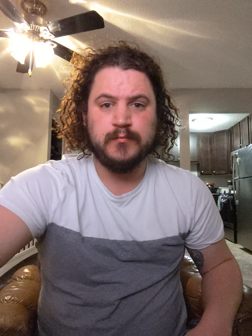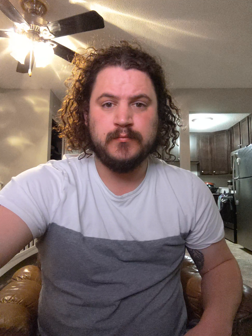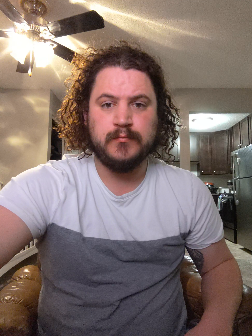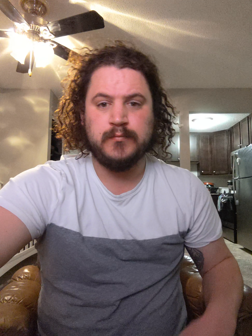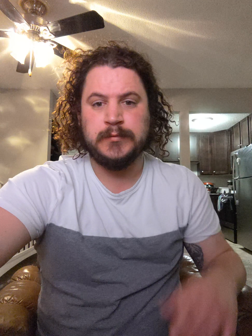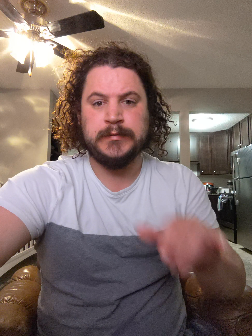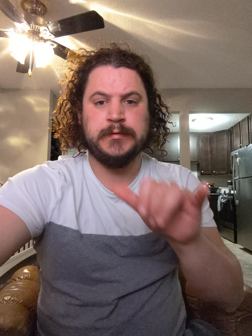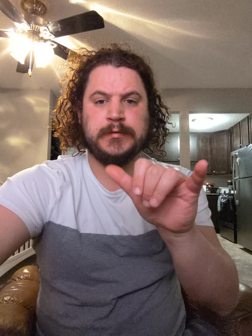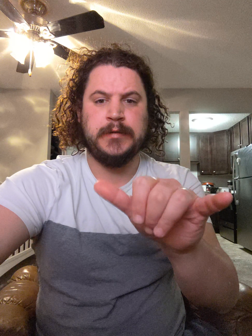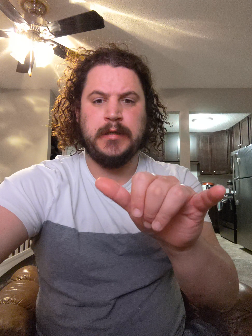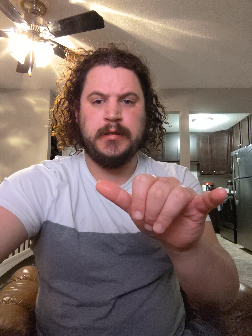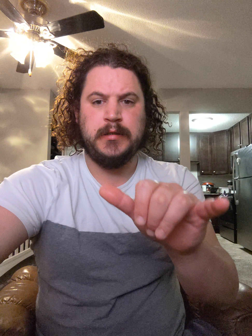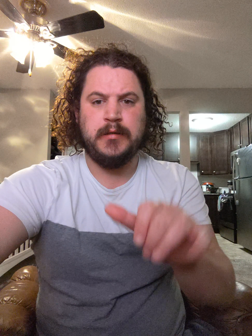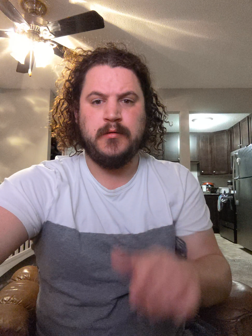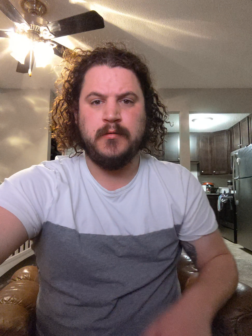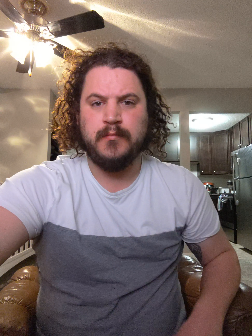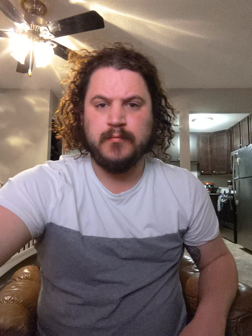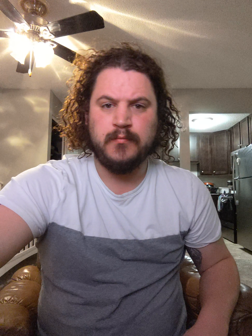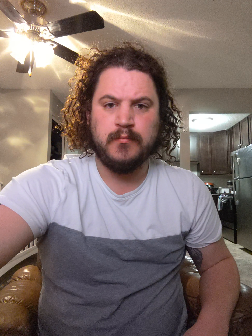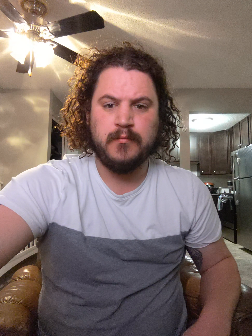stay